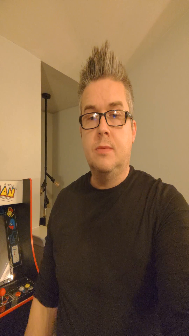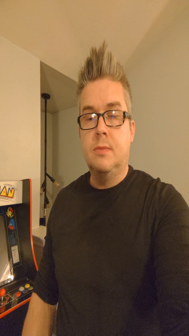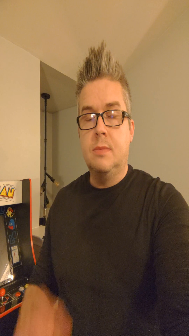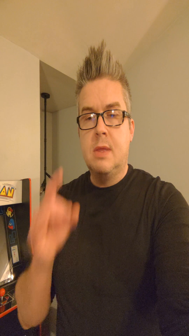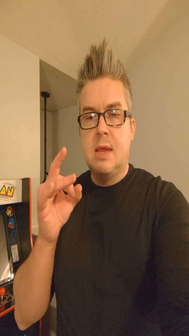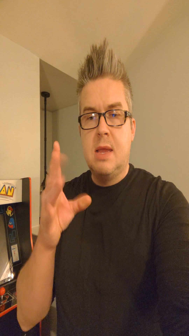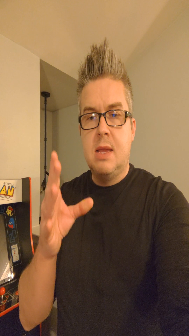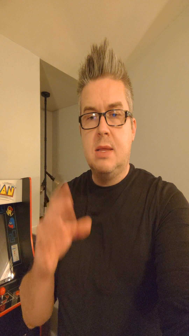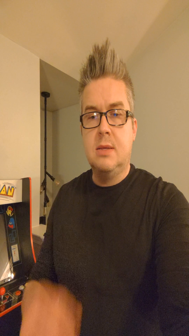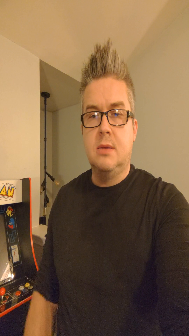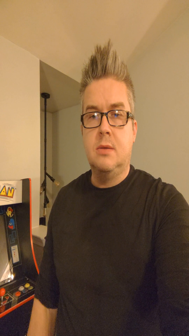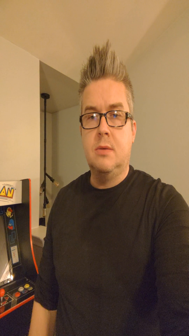hate